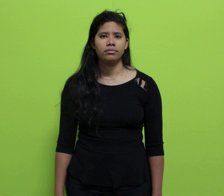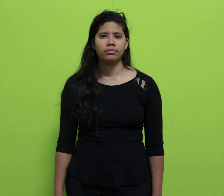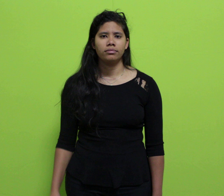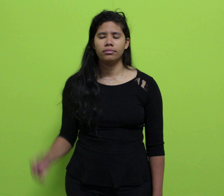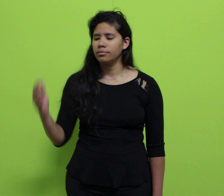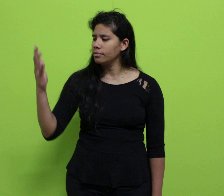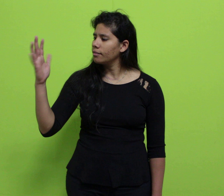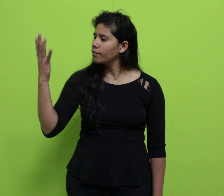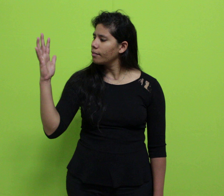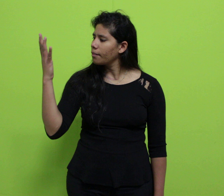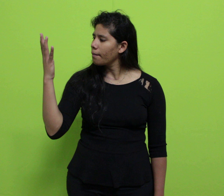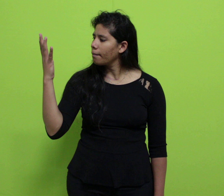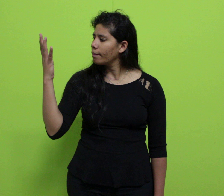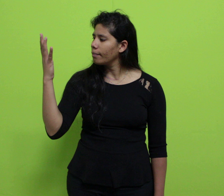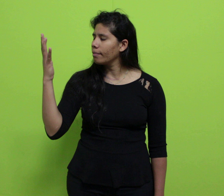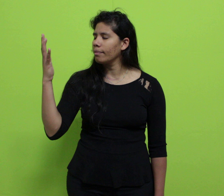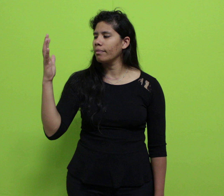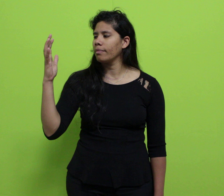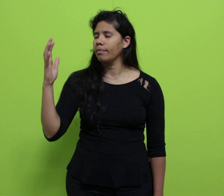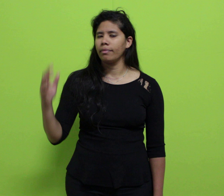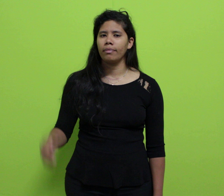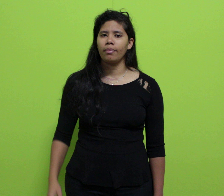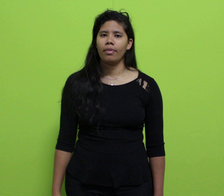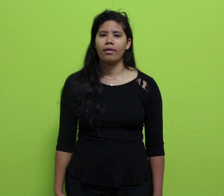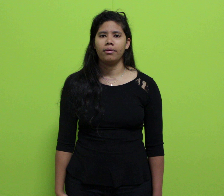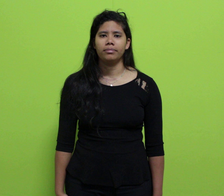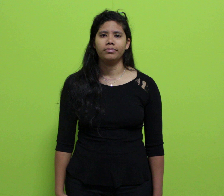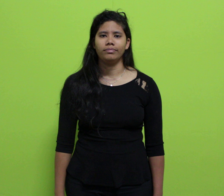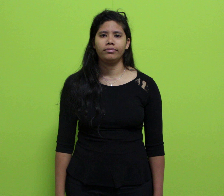espelho